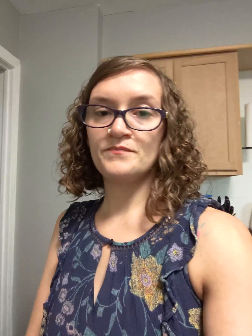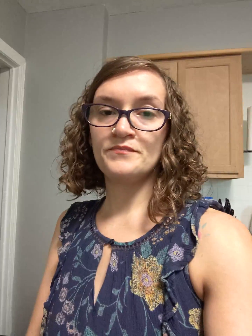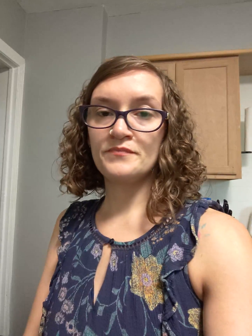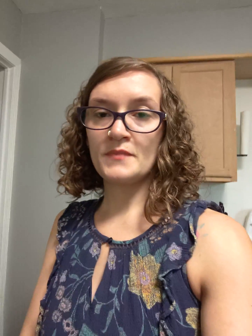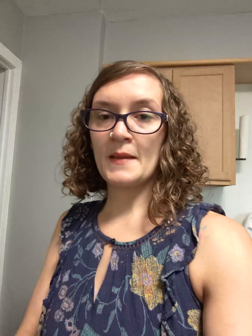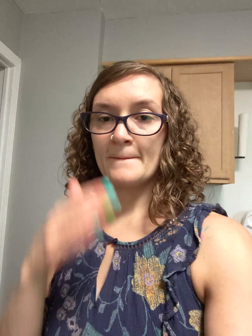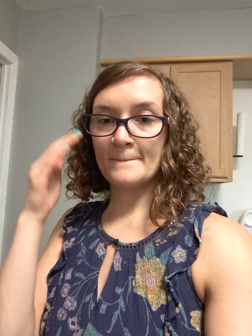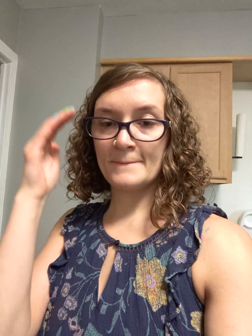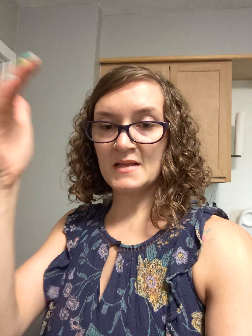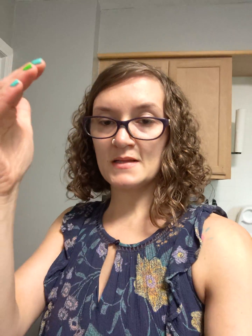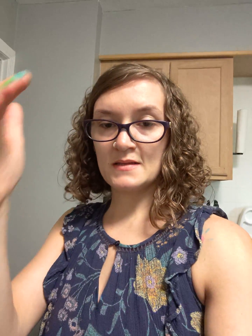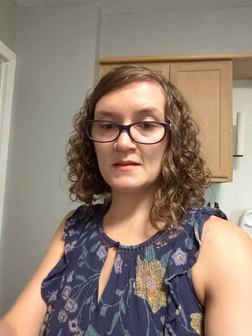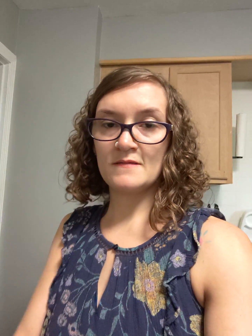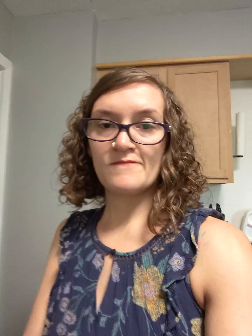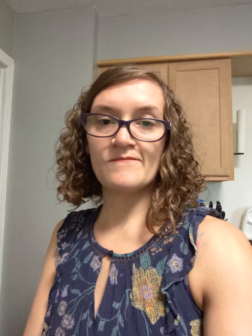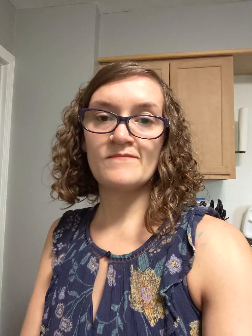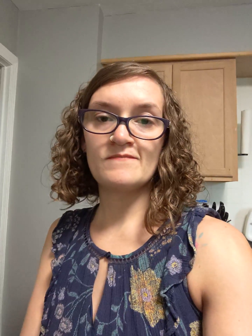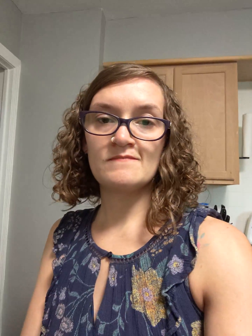big